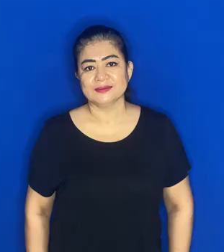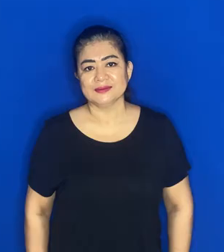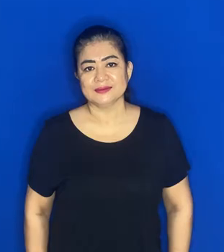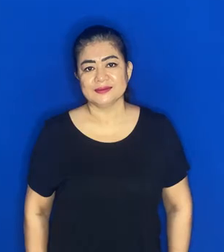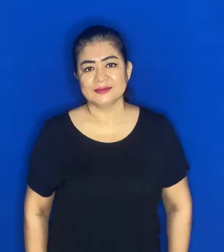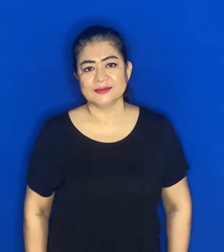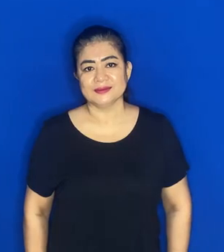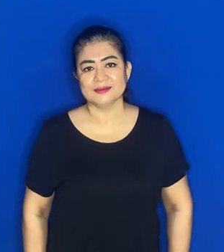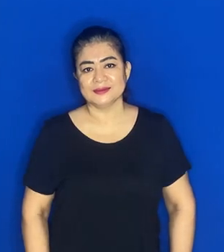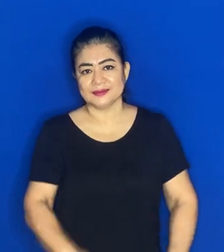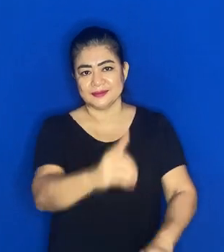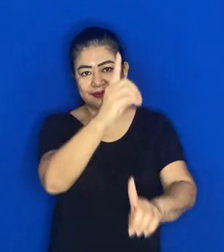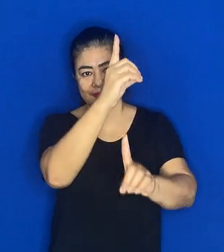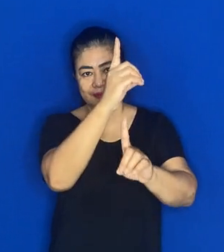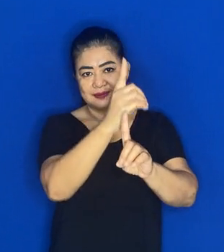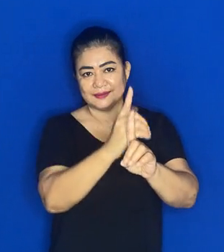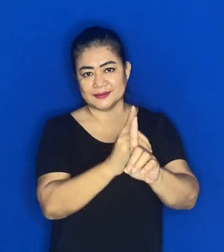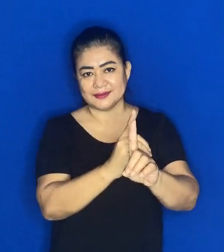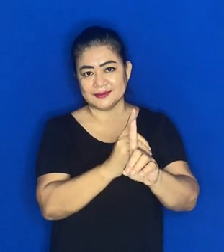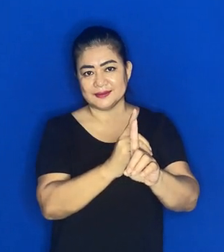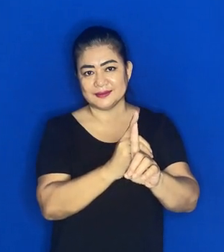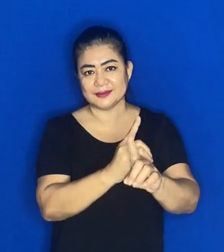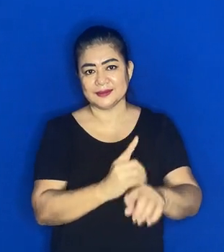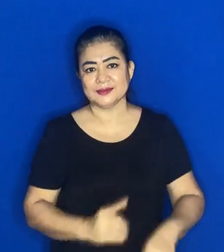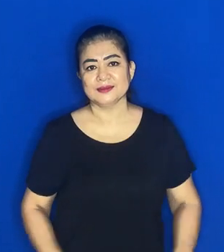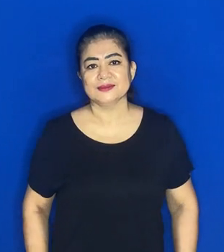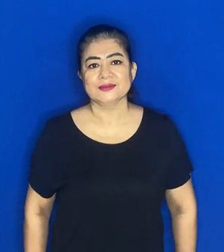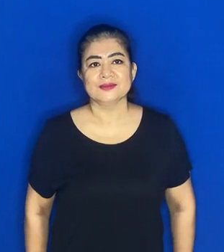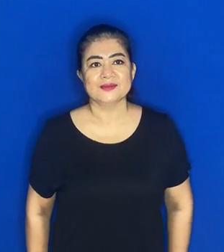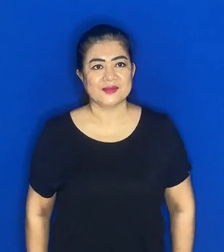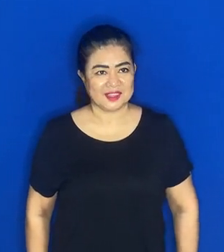december